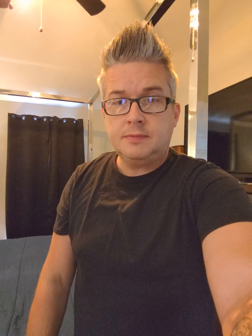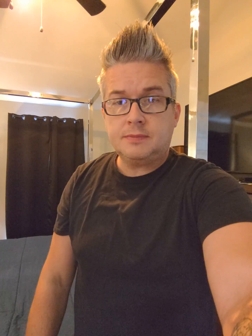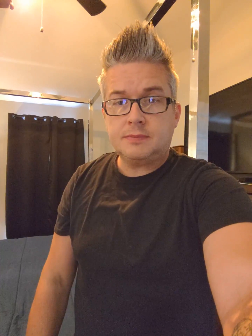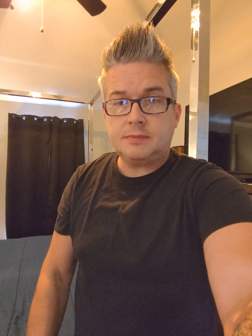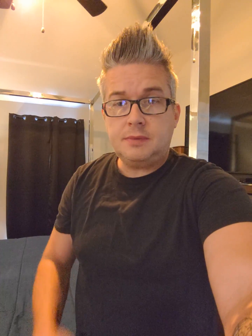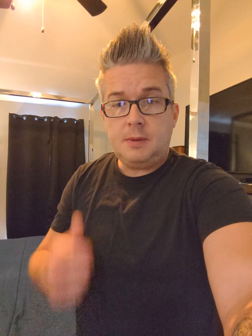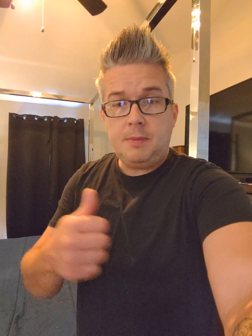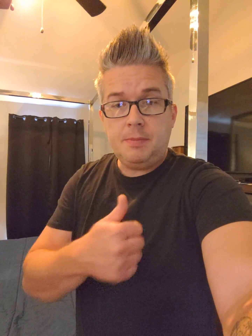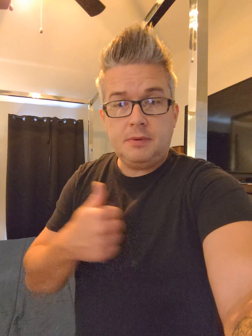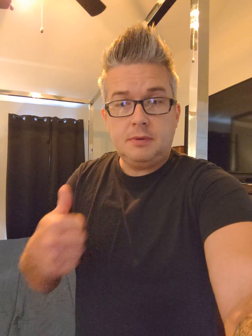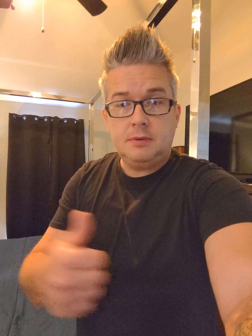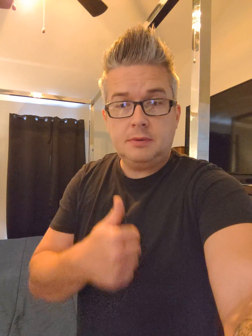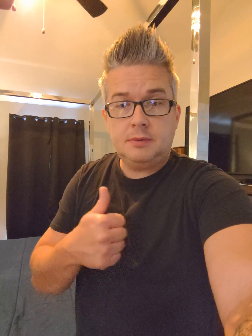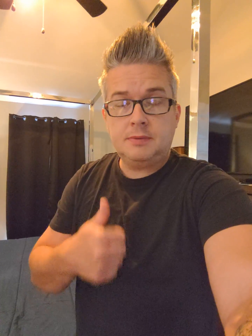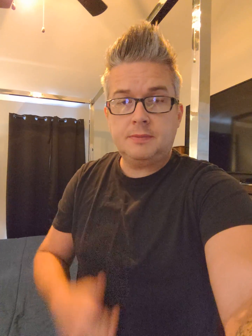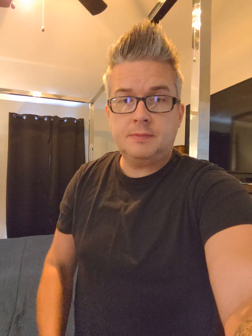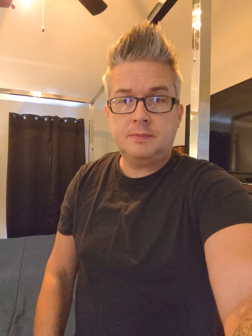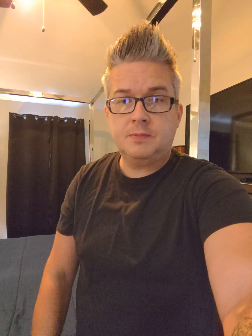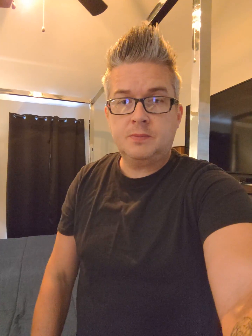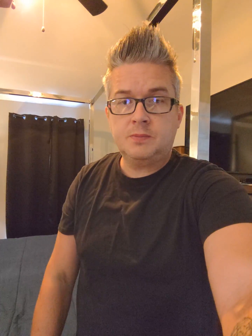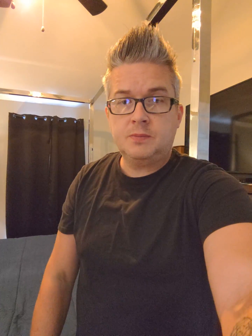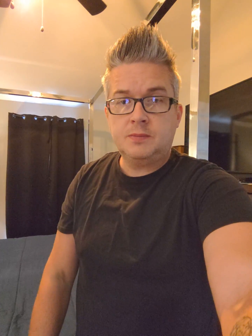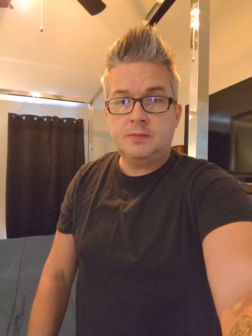basement